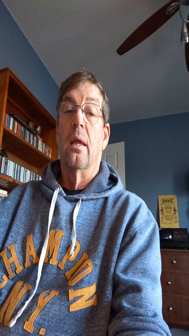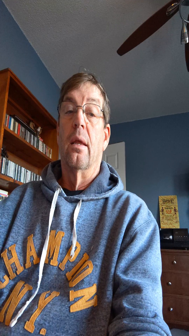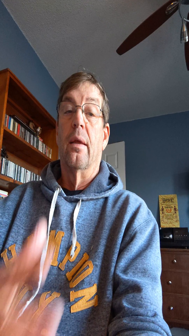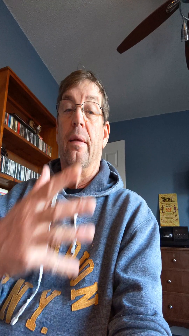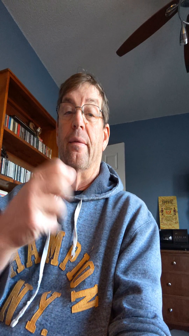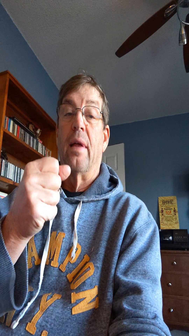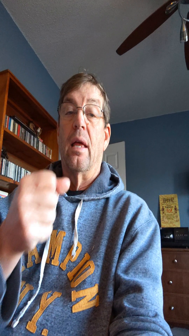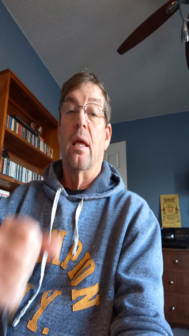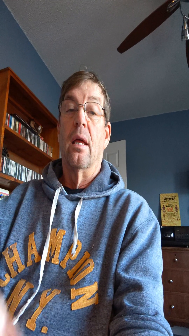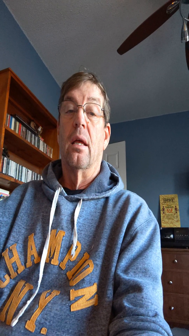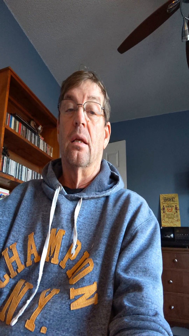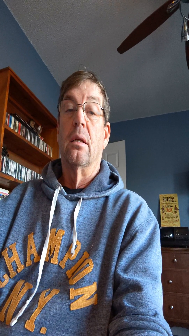fast